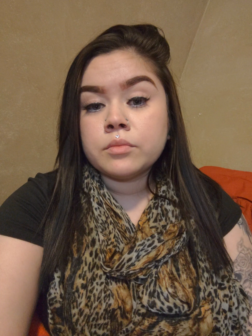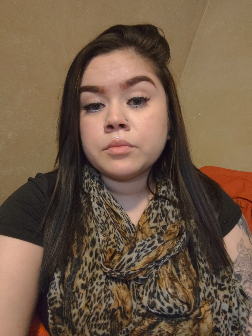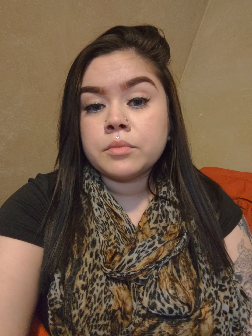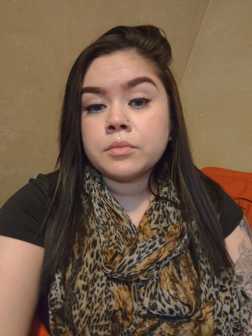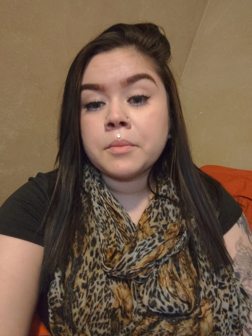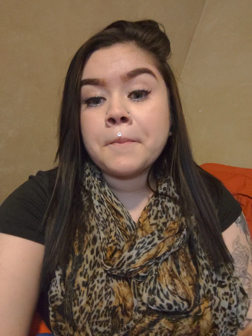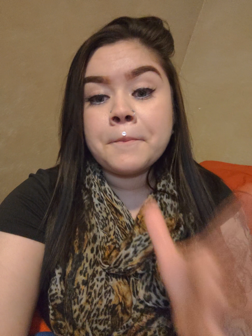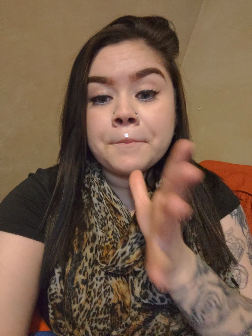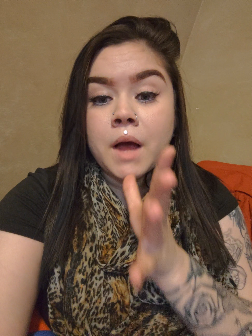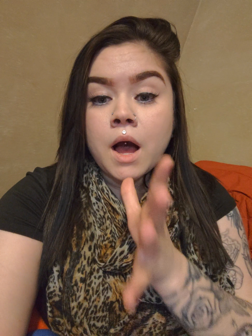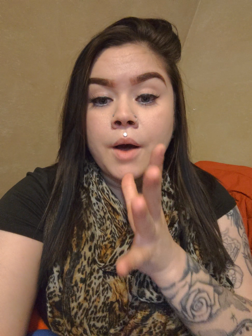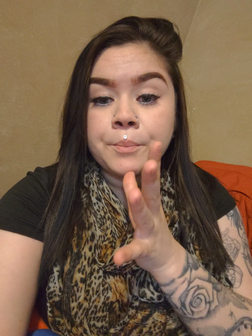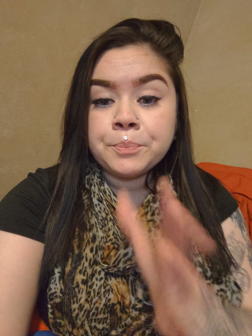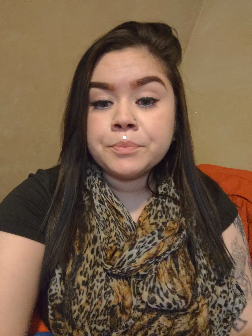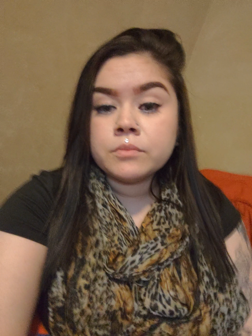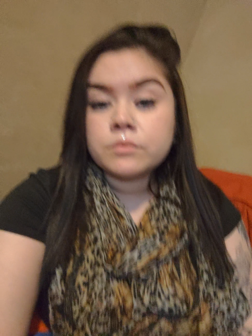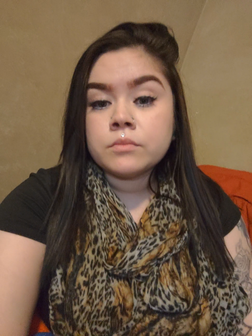mom